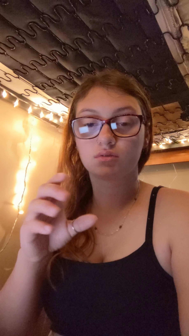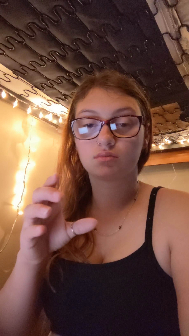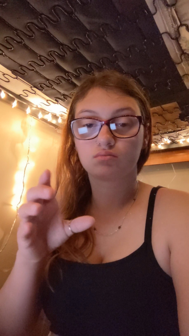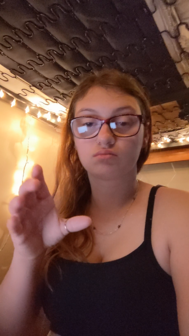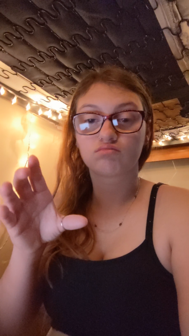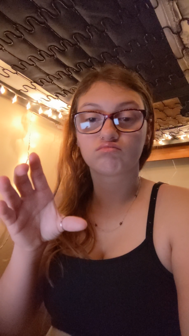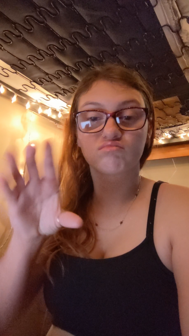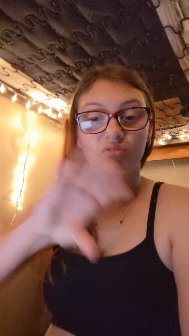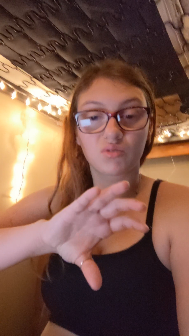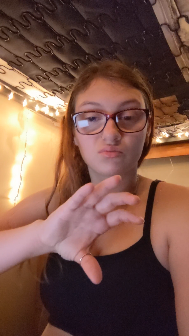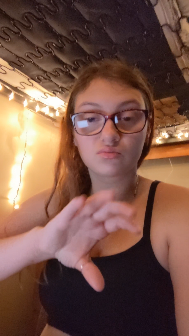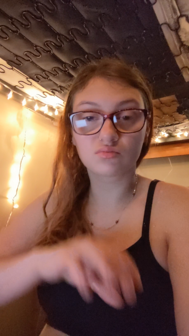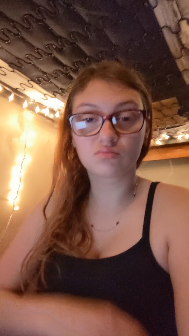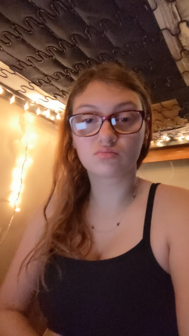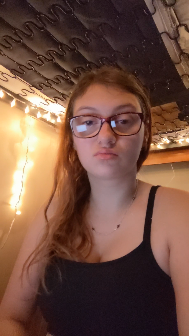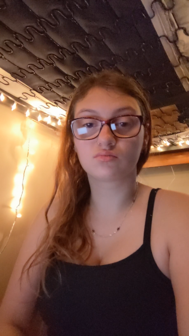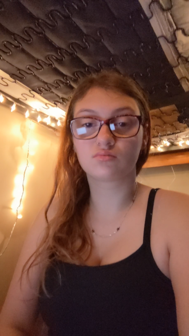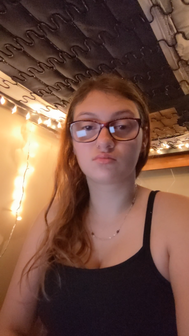dump